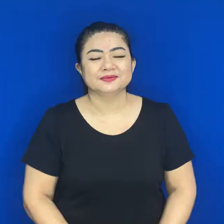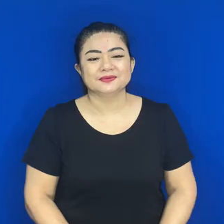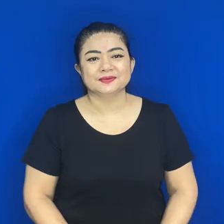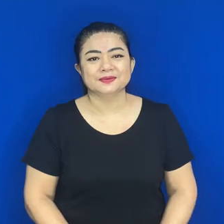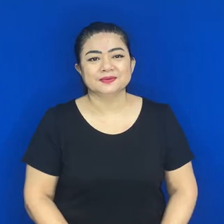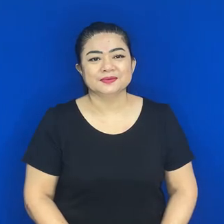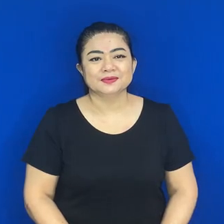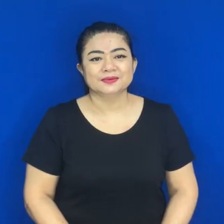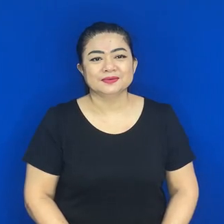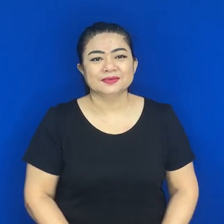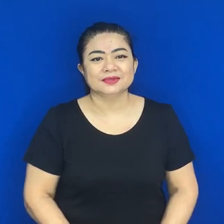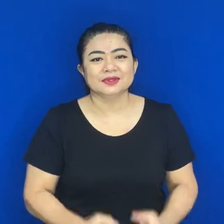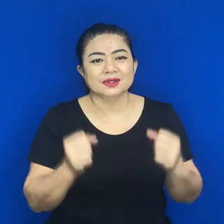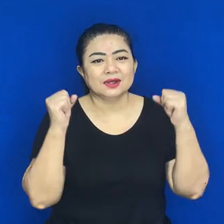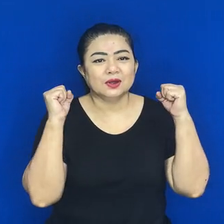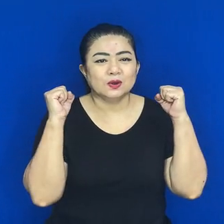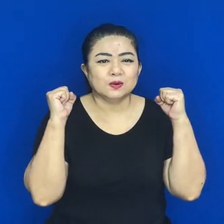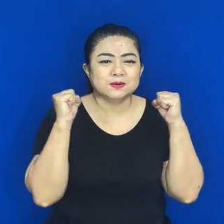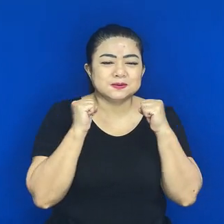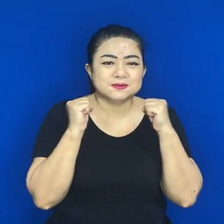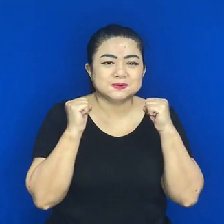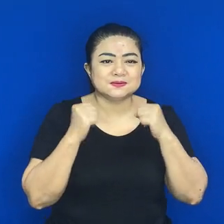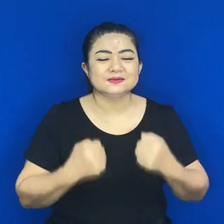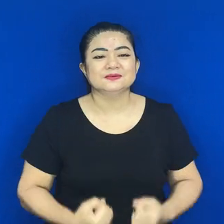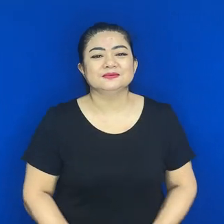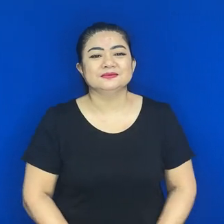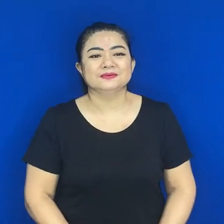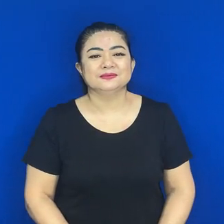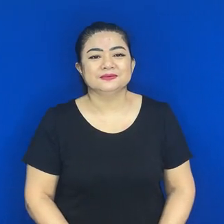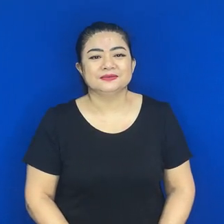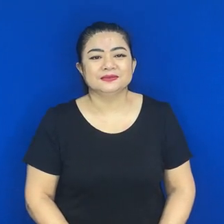cold